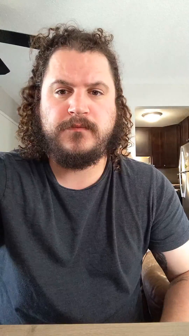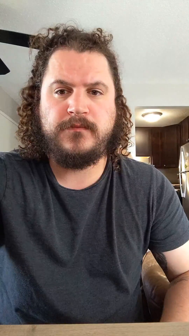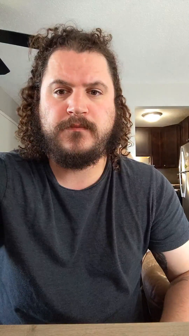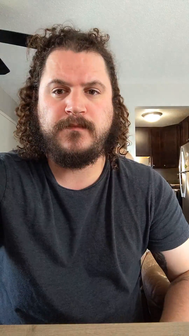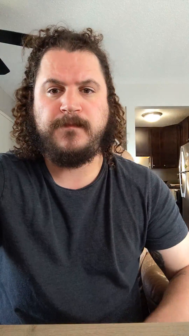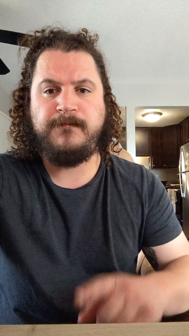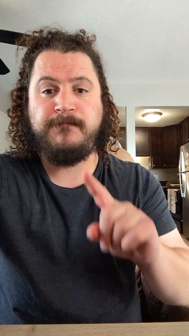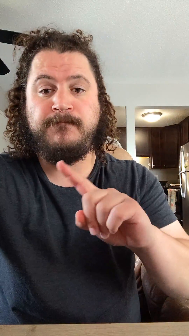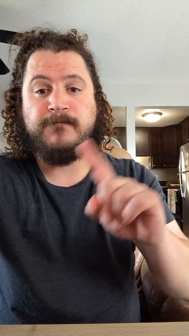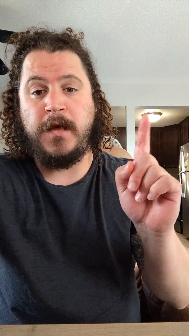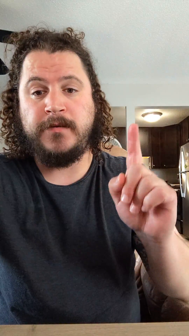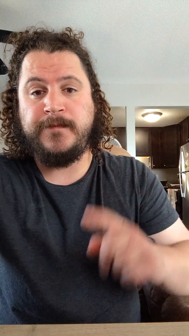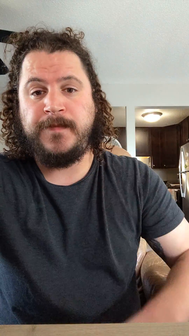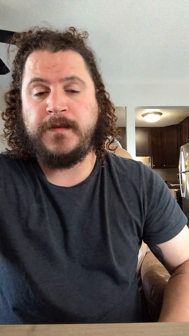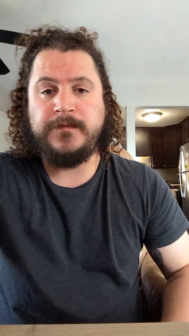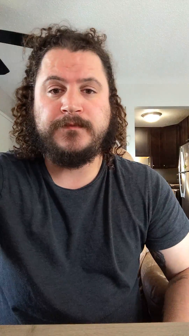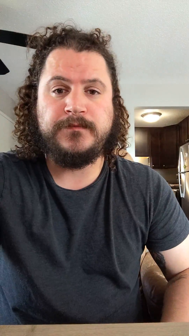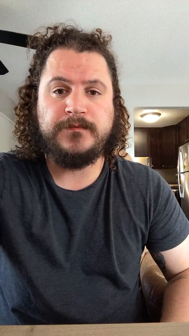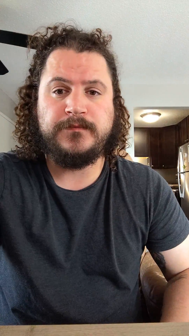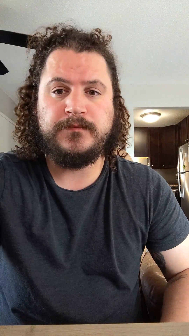but